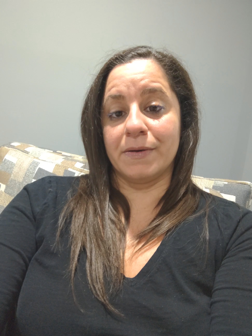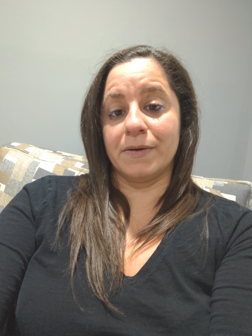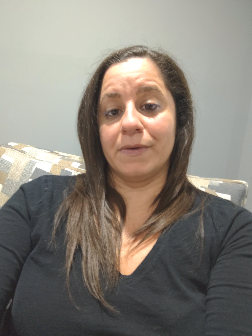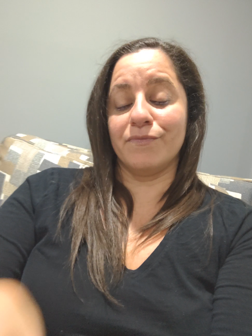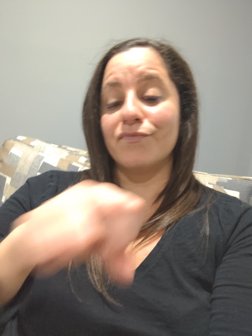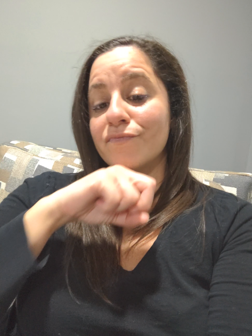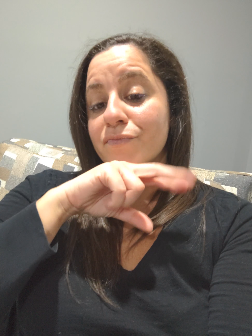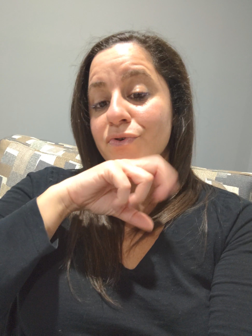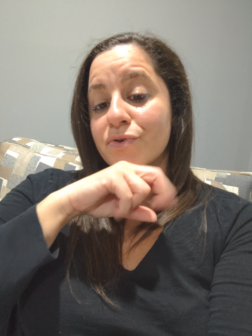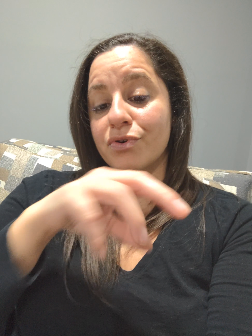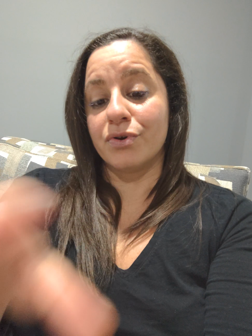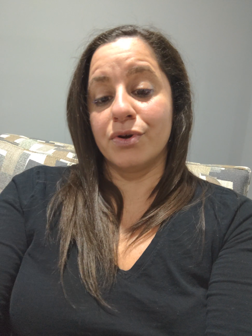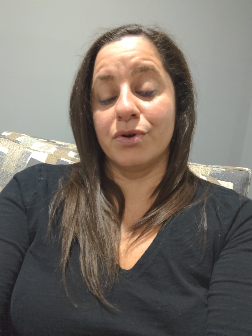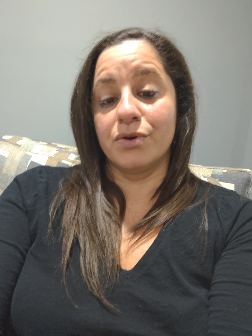frog